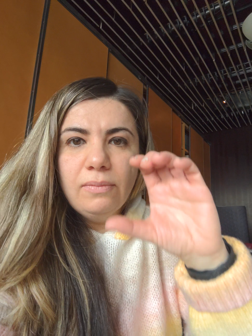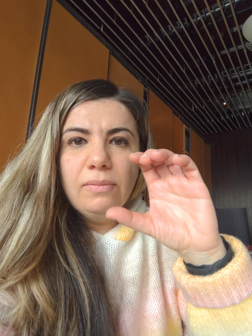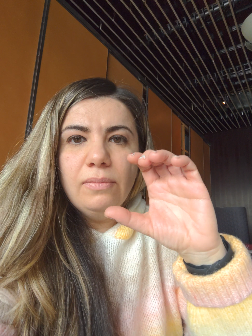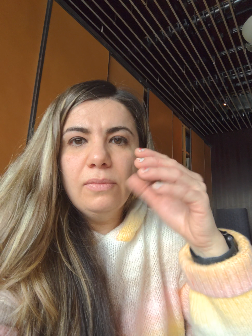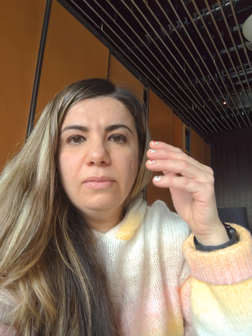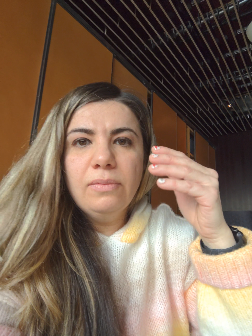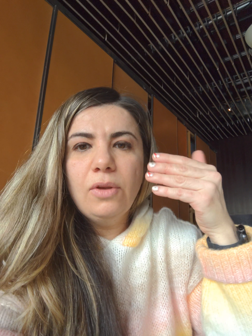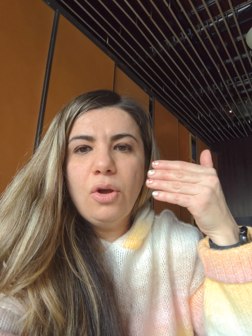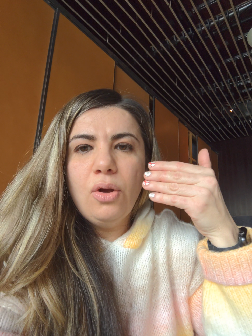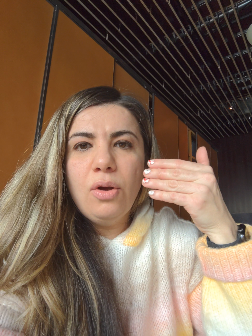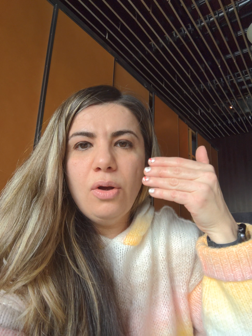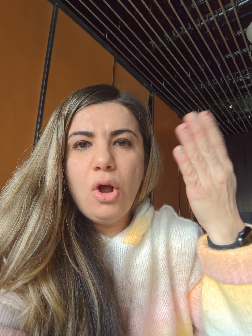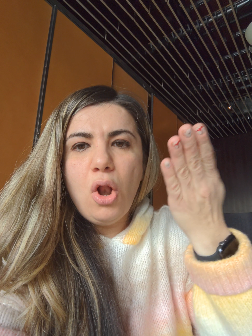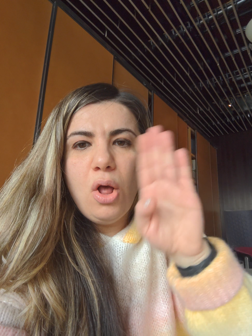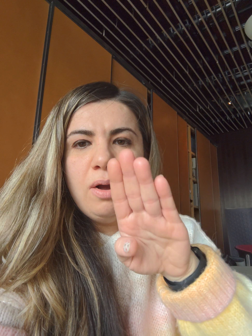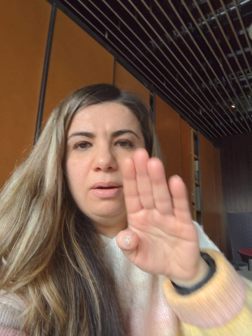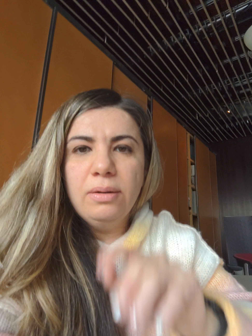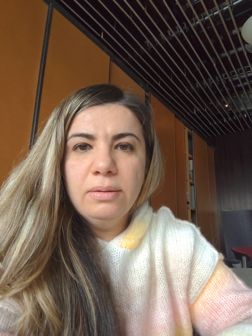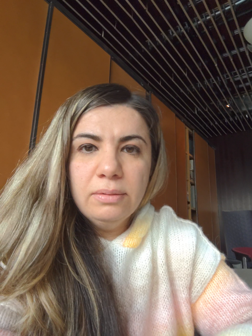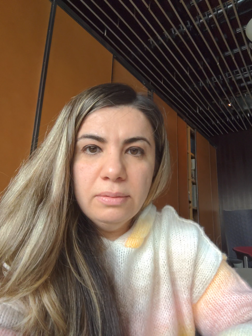close